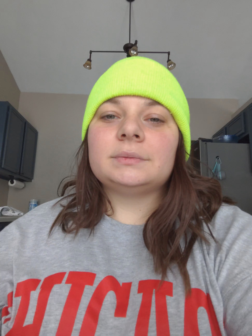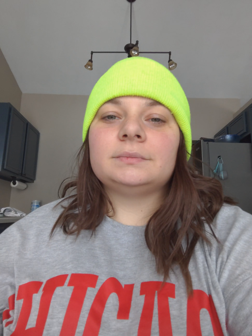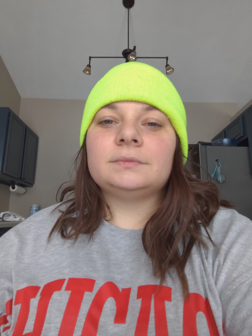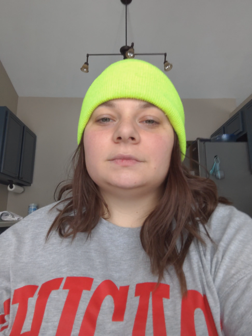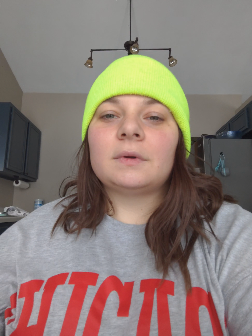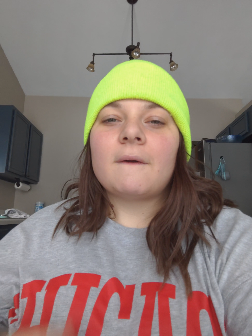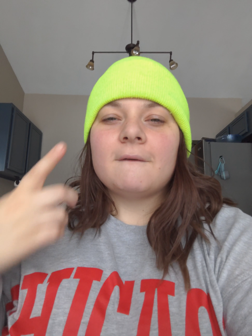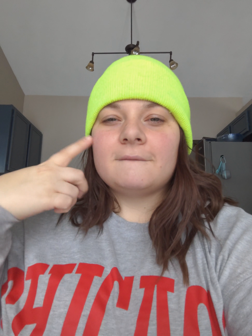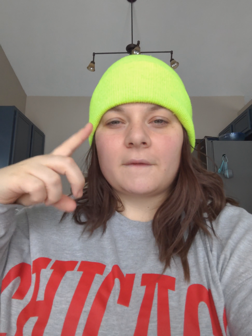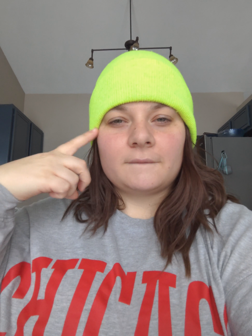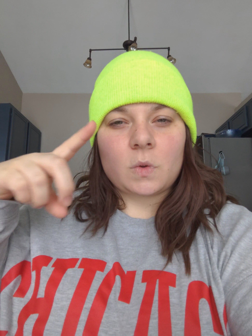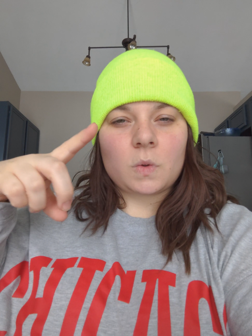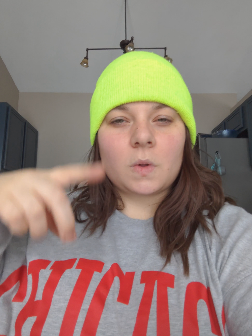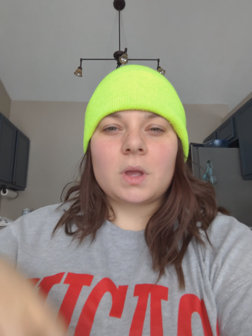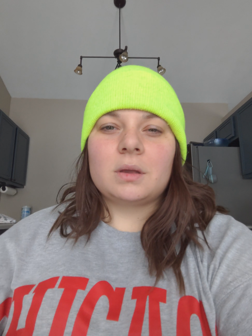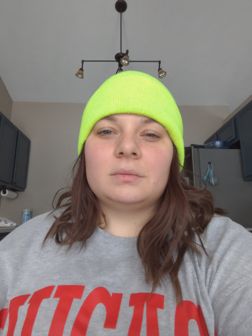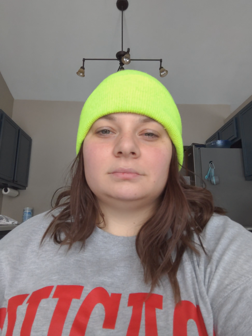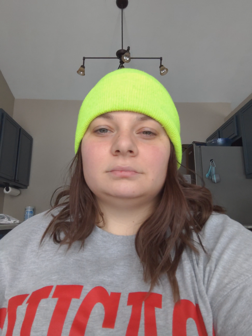for